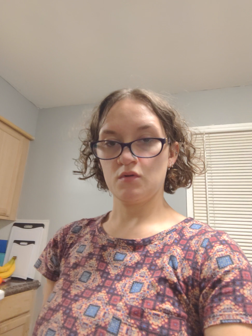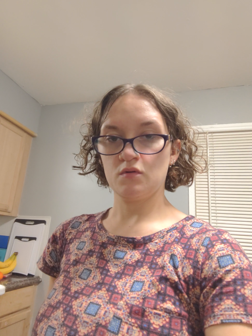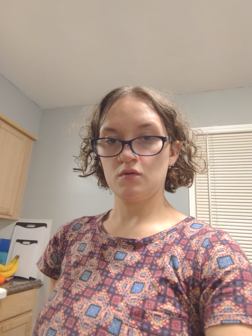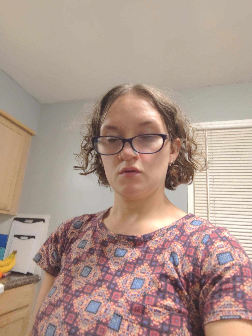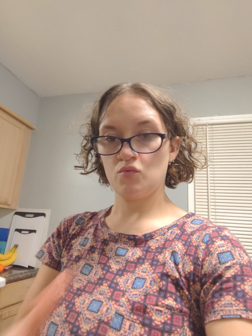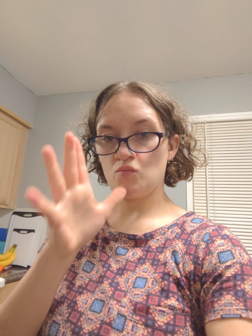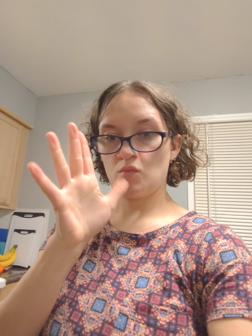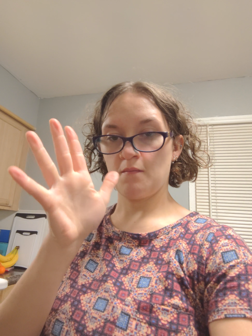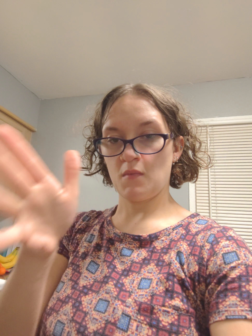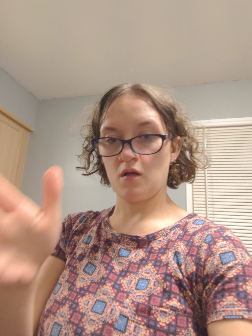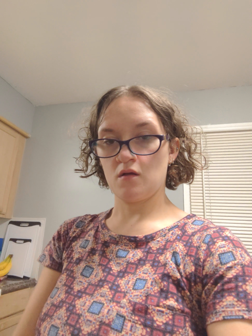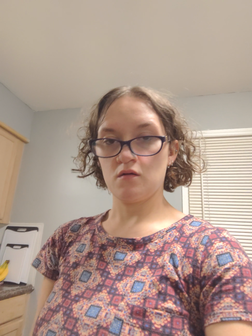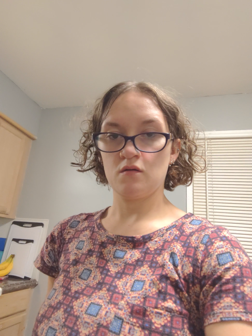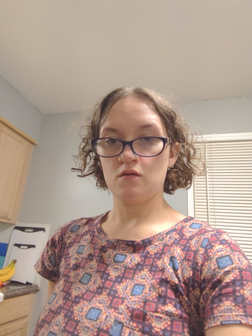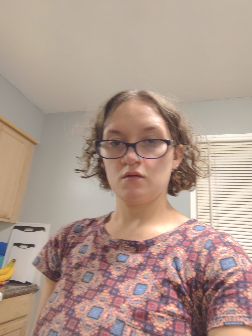grandma